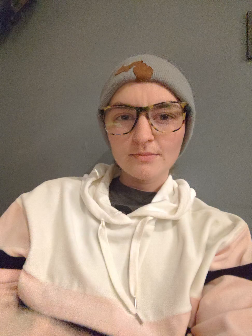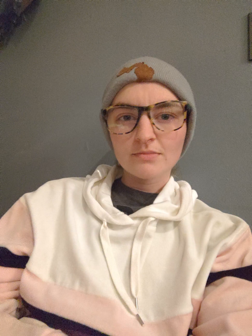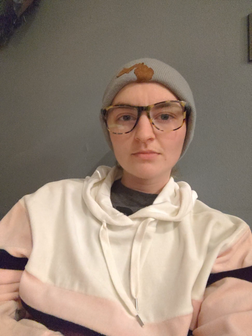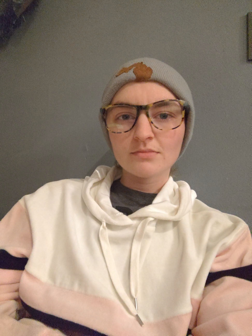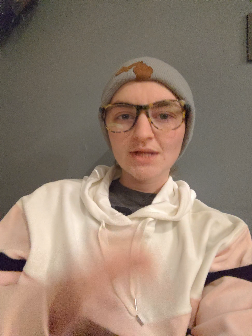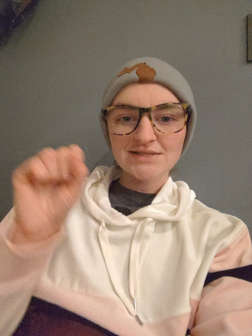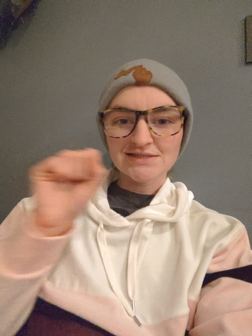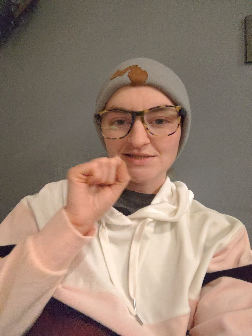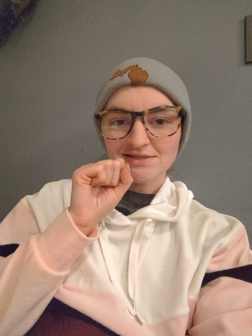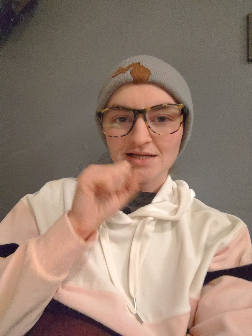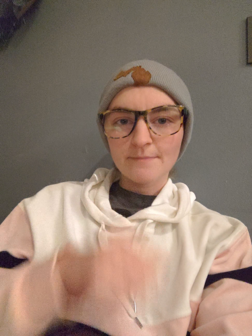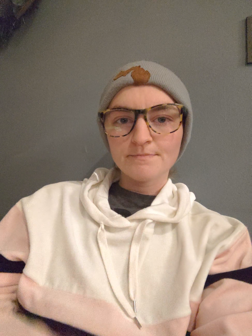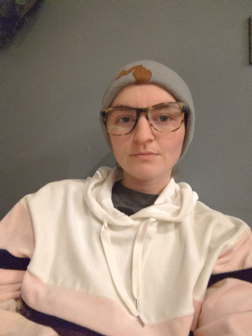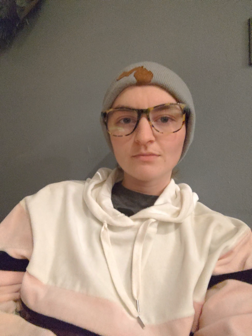carrot